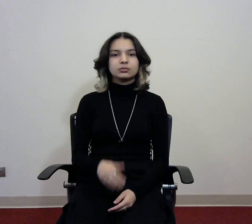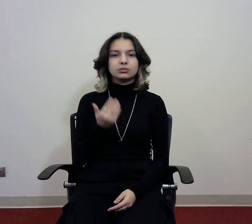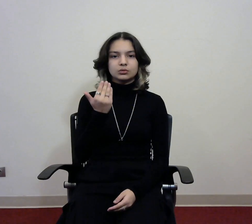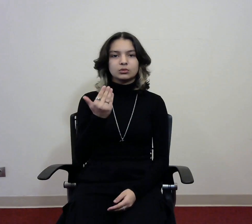siz